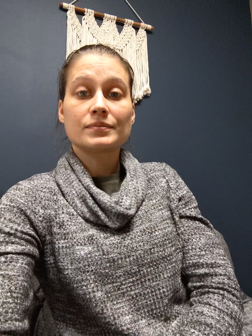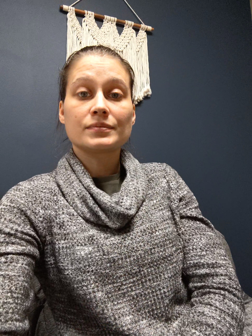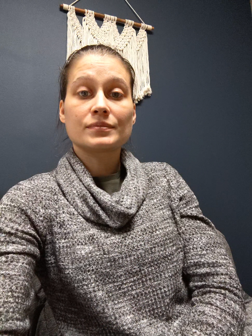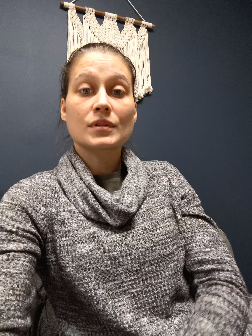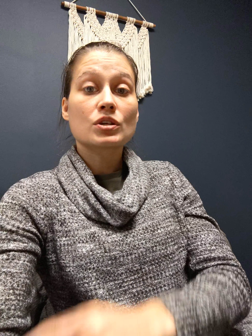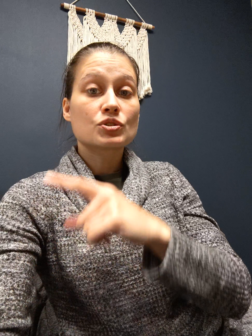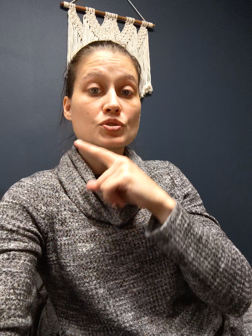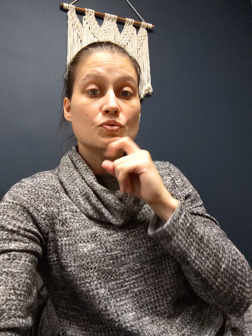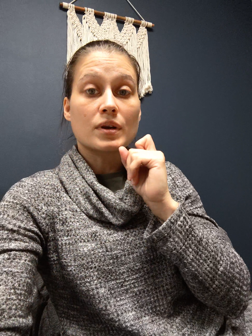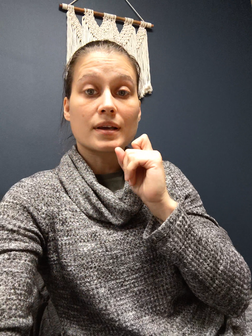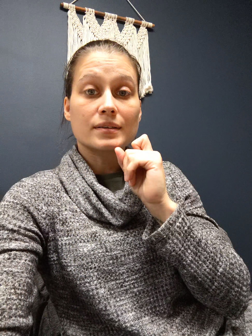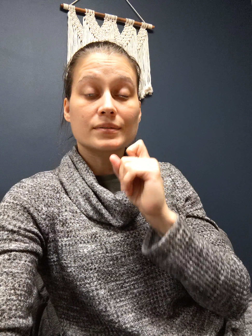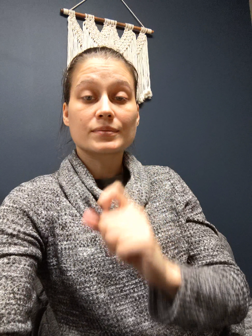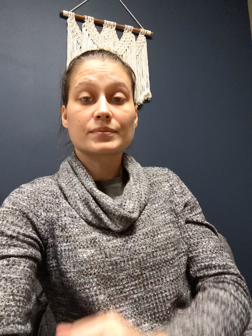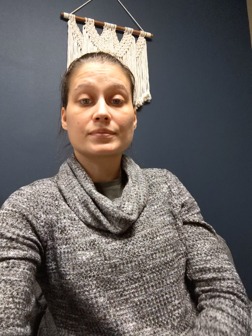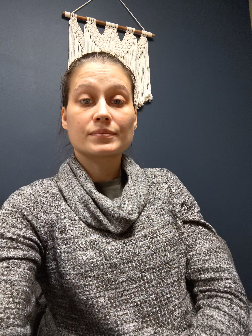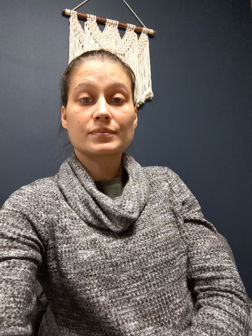dry